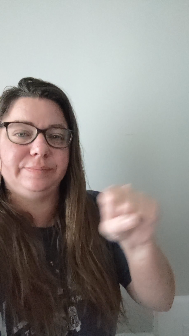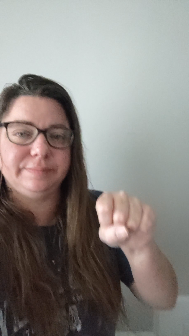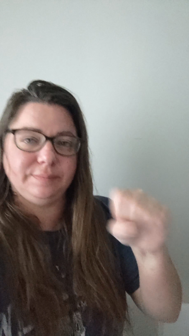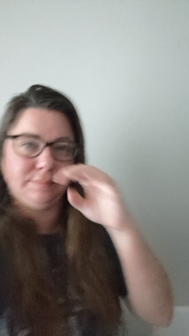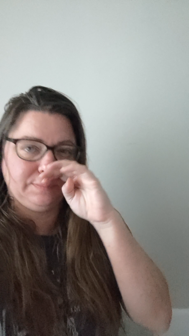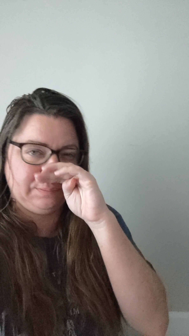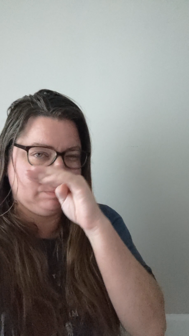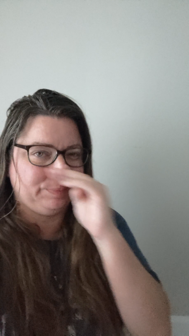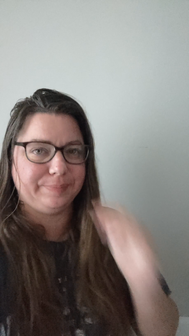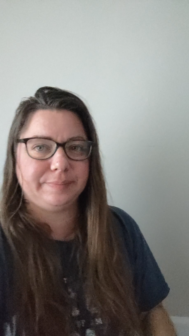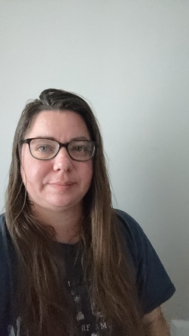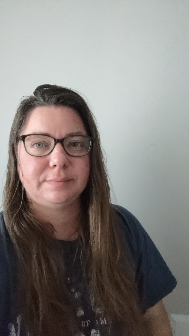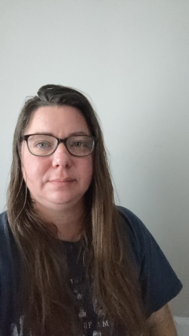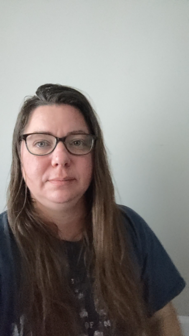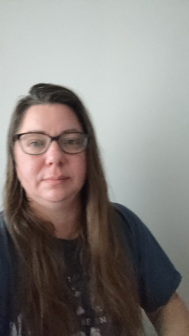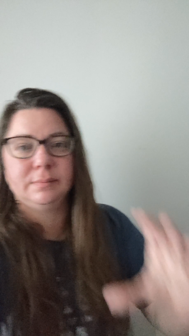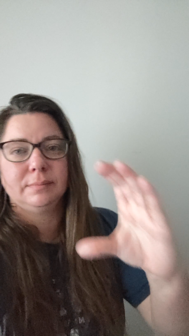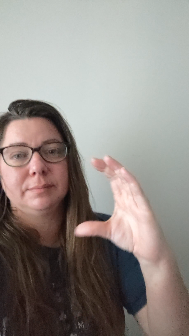bus